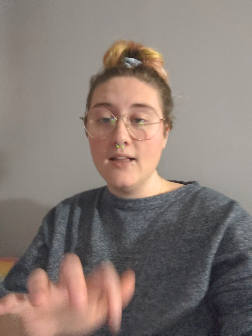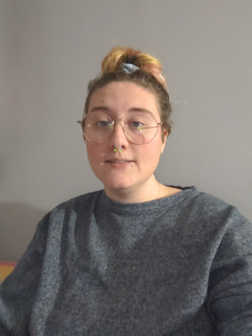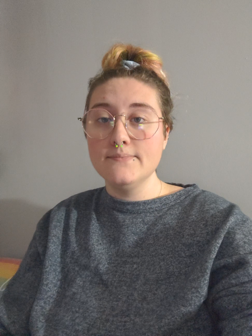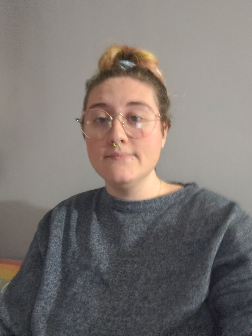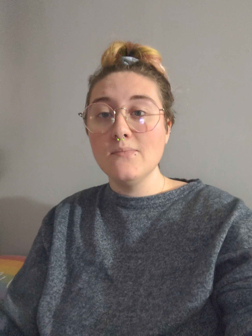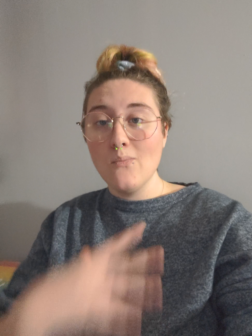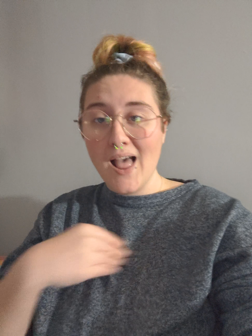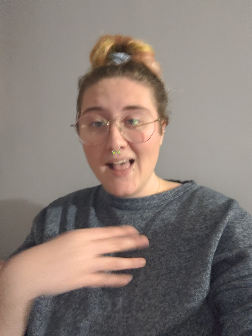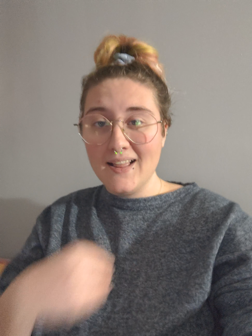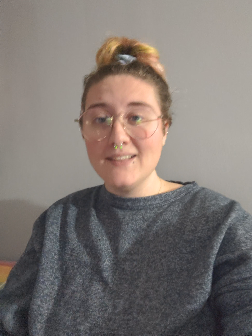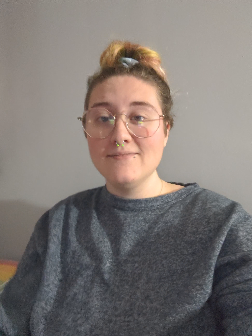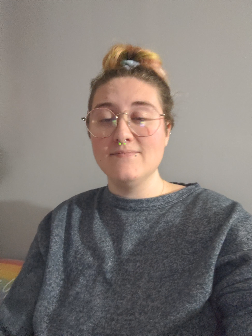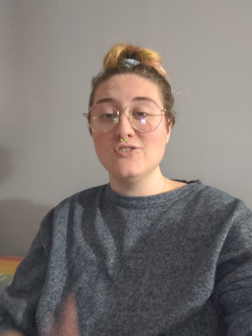white